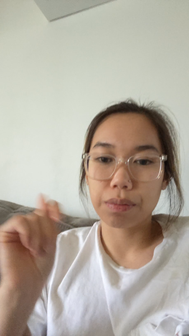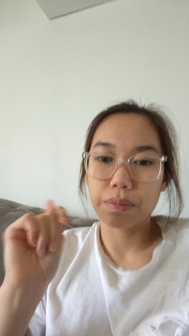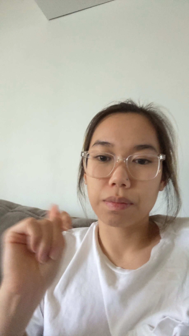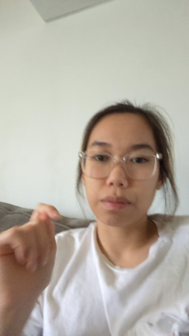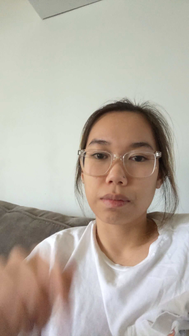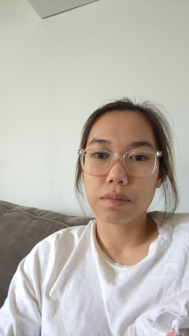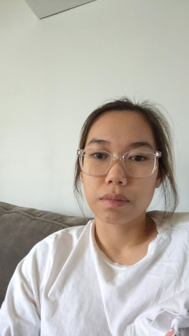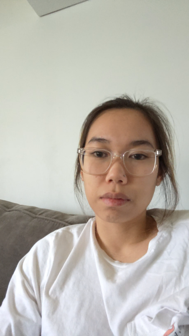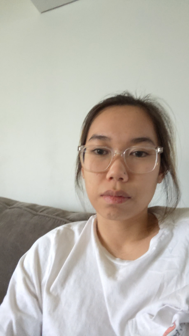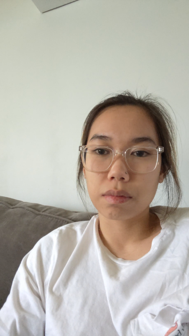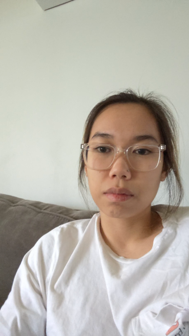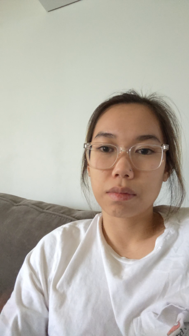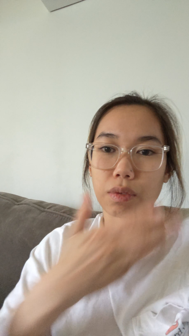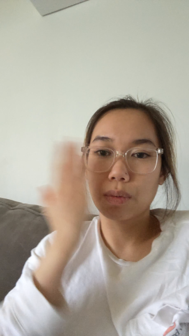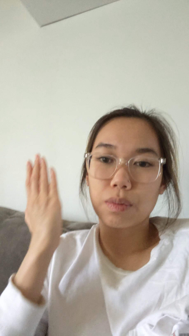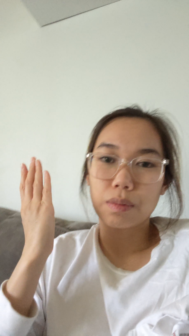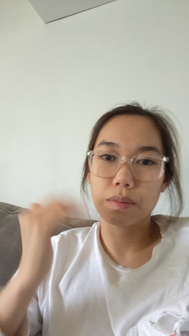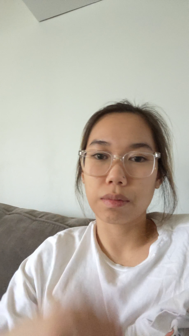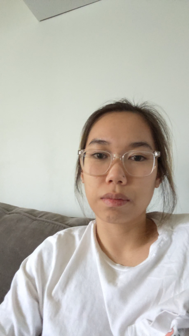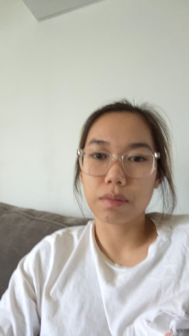all gone